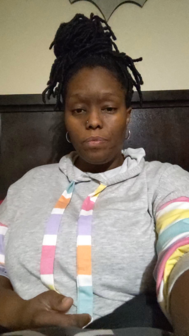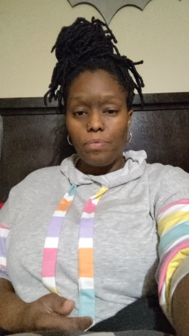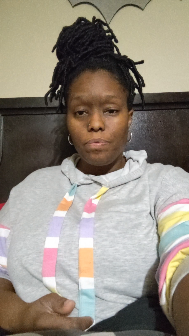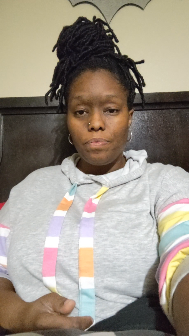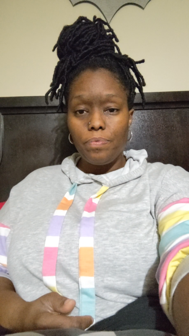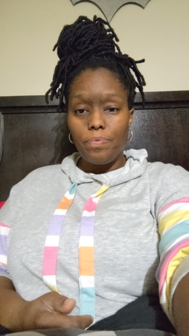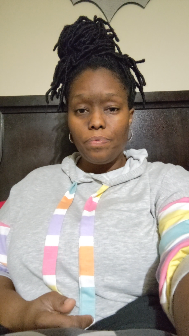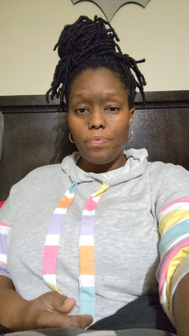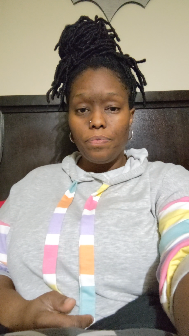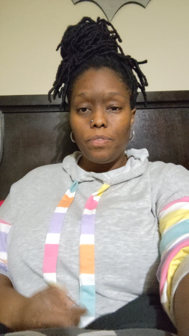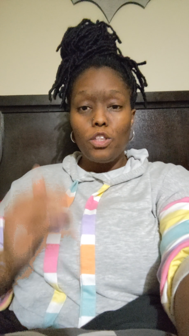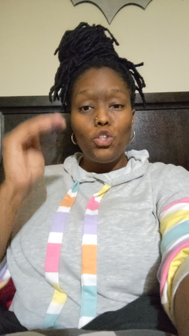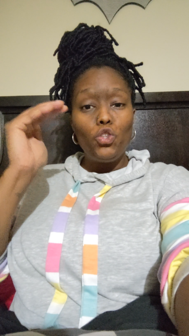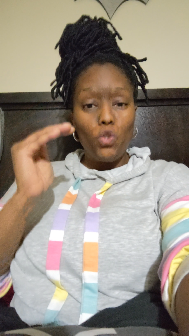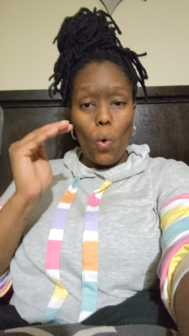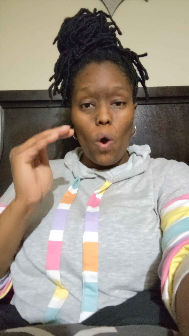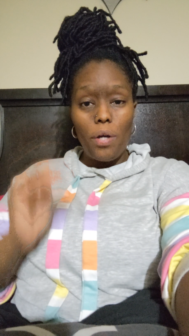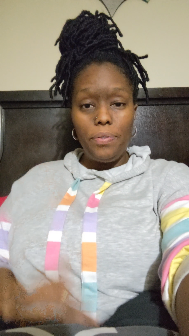short